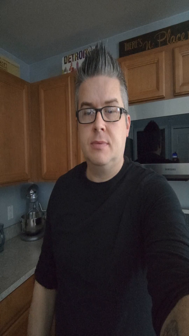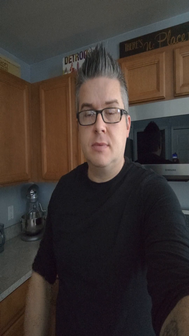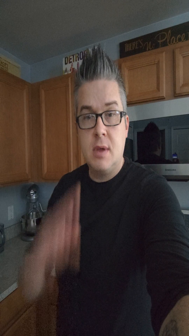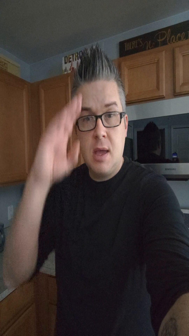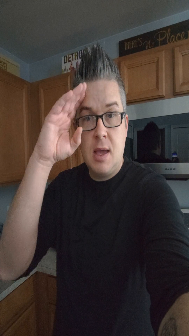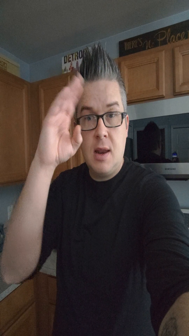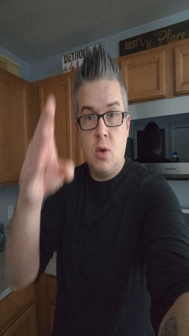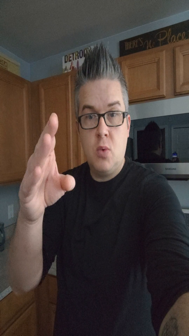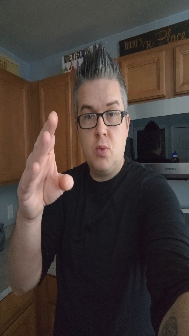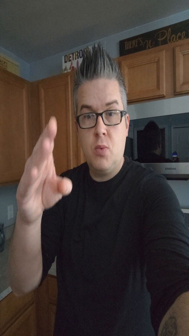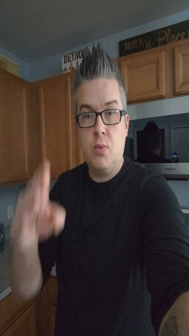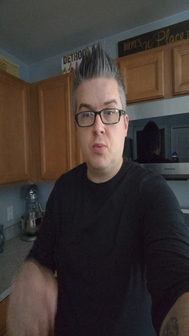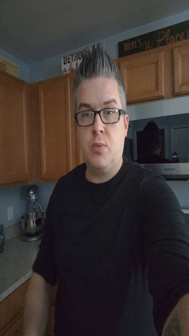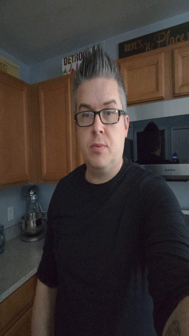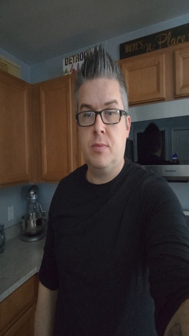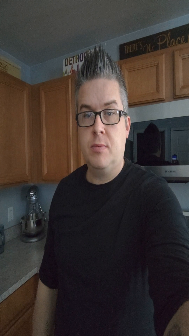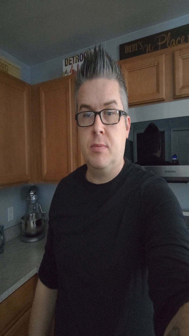hello